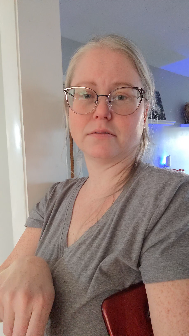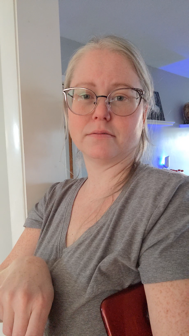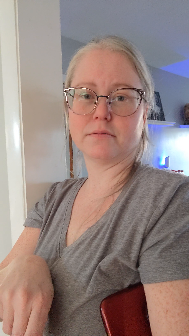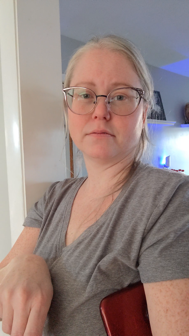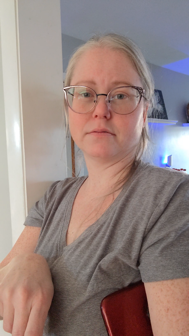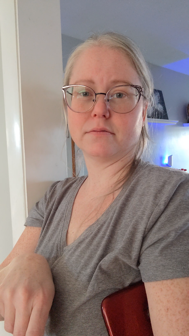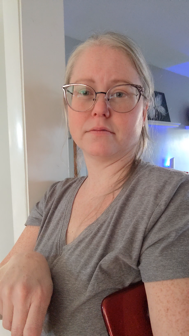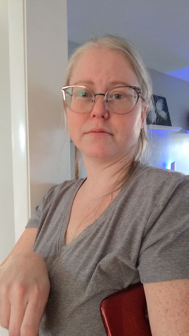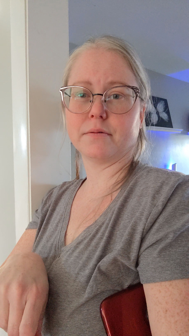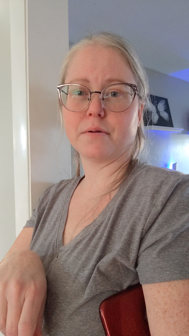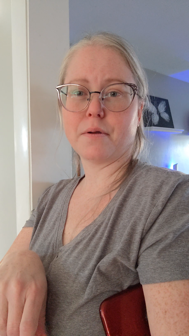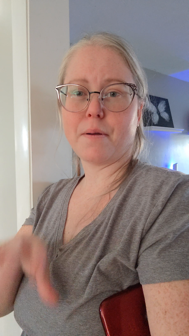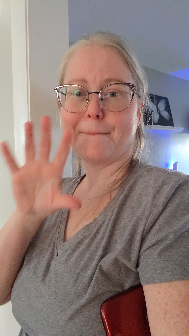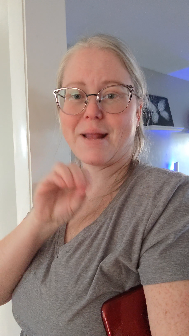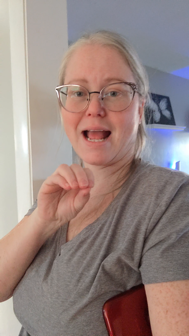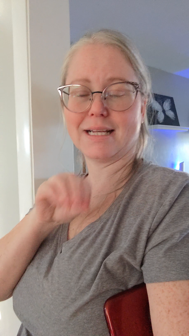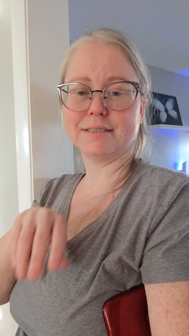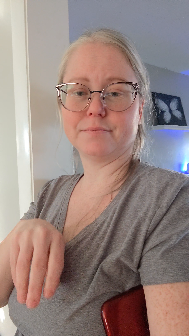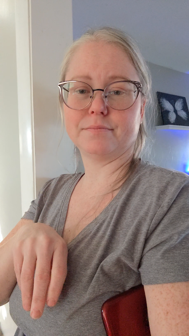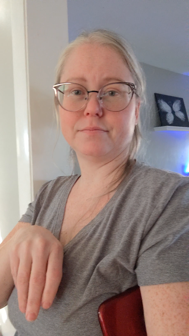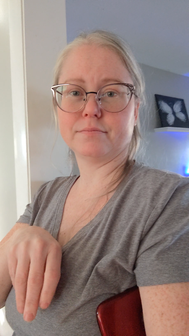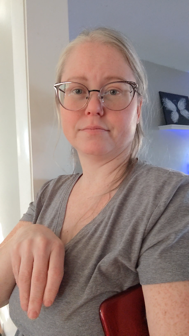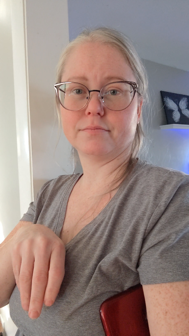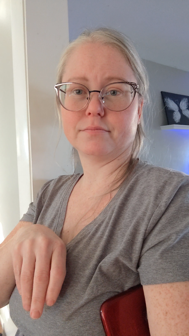bite